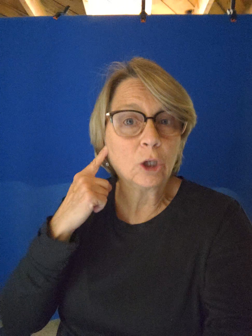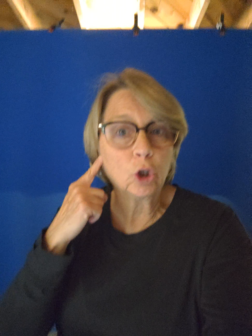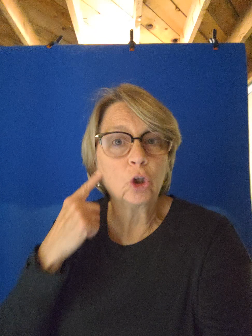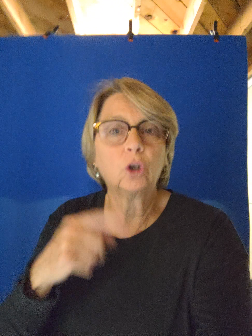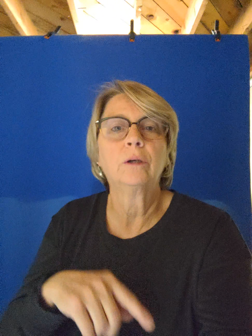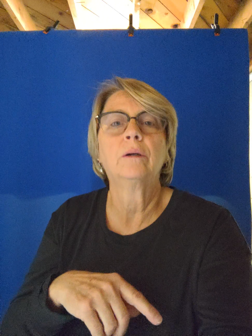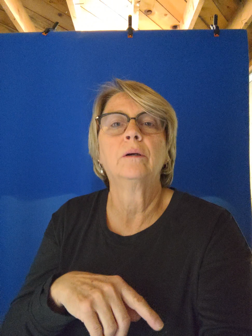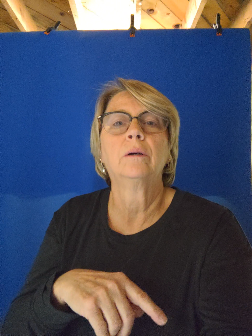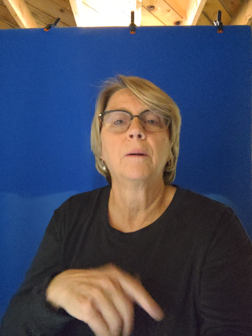hear